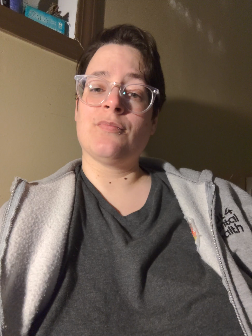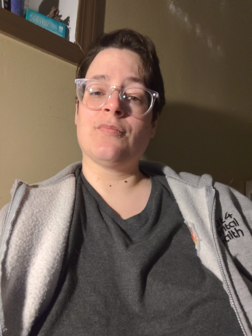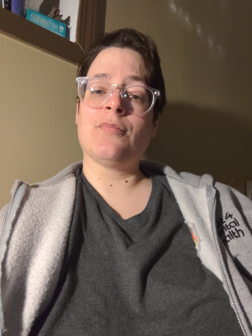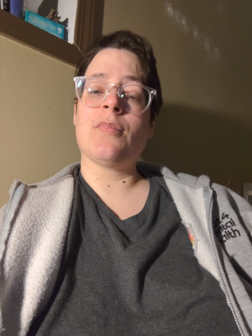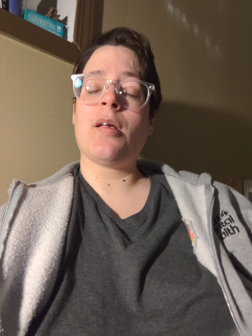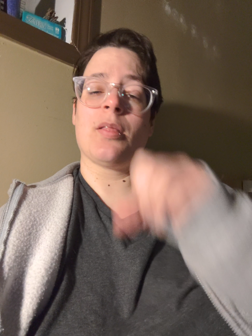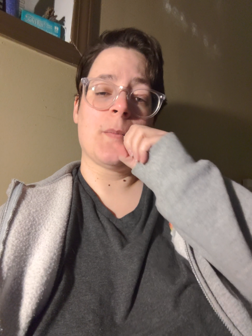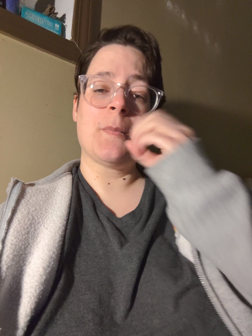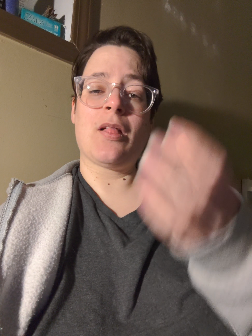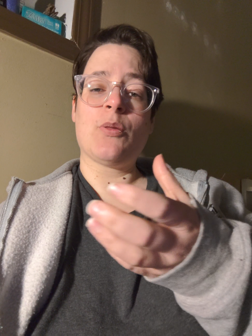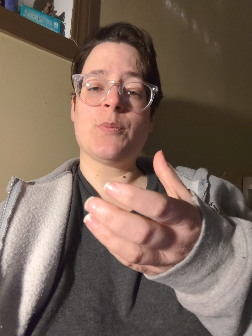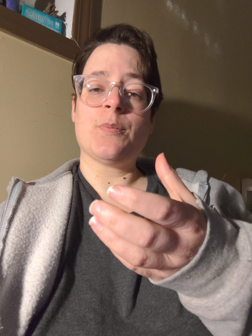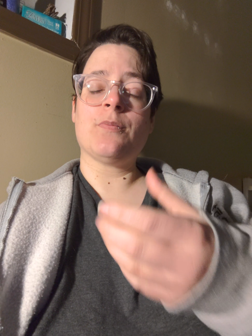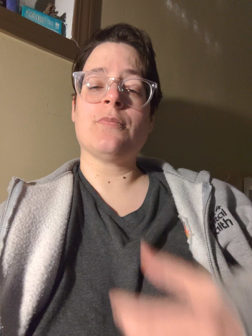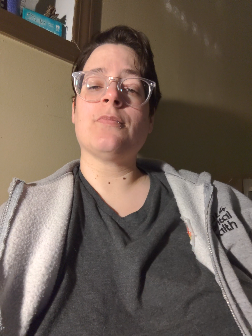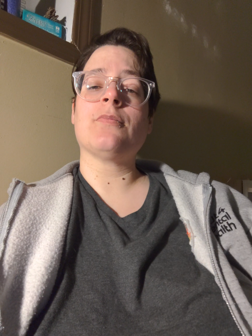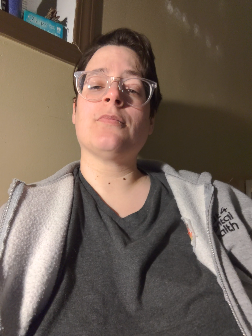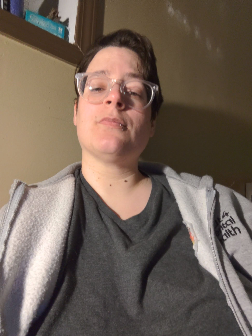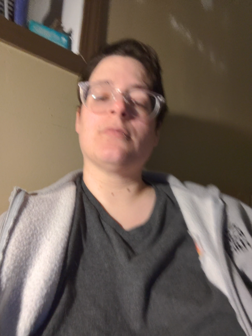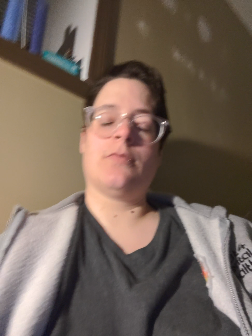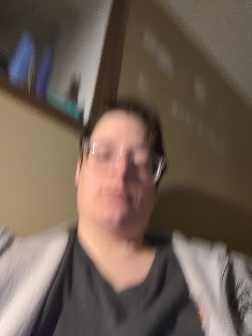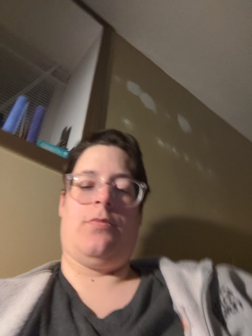balloon